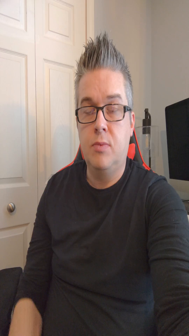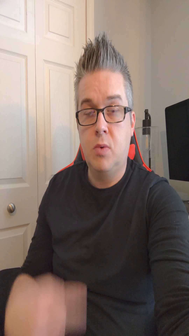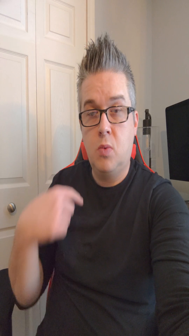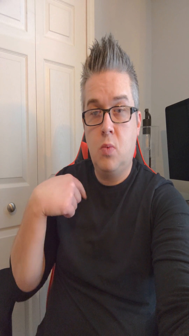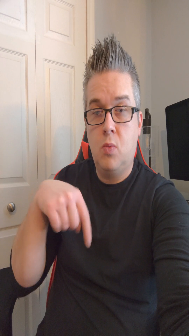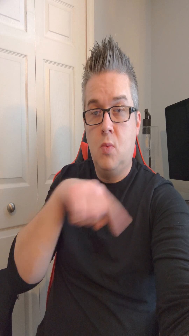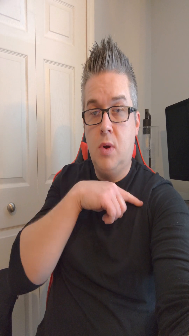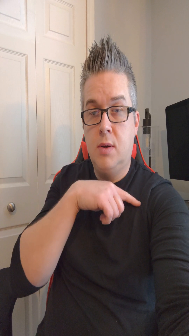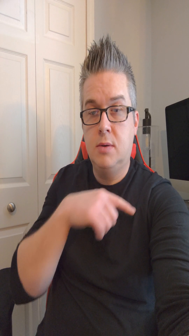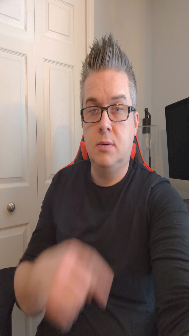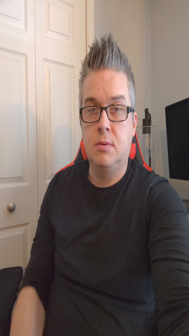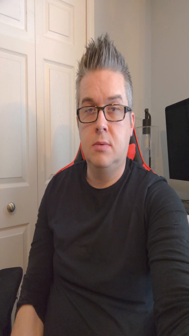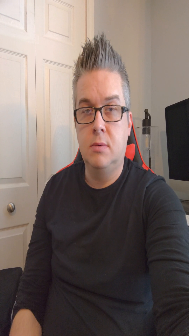we